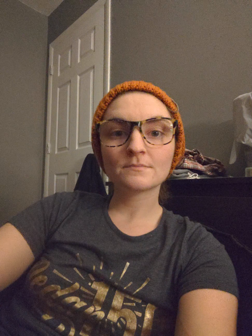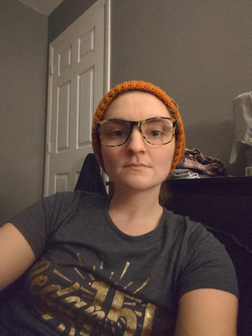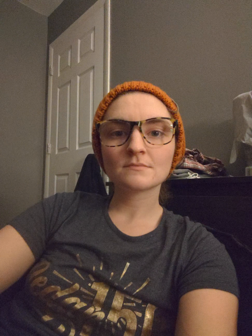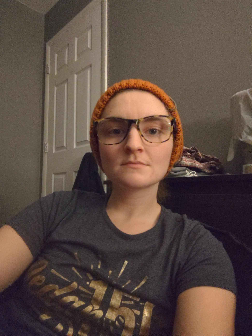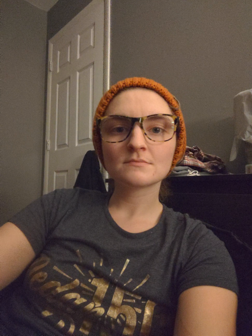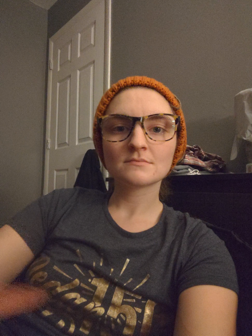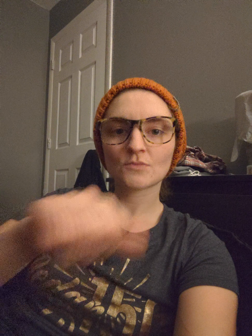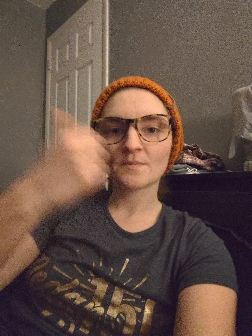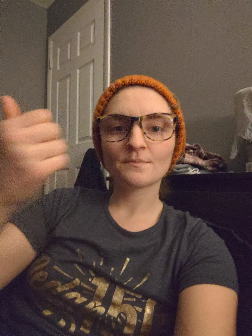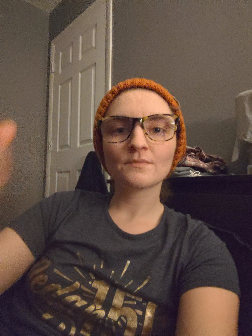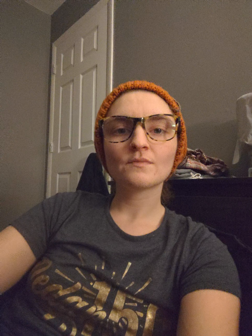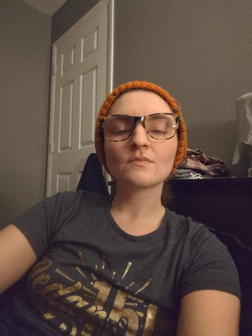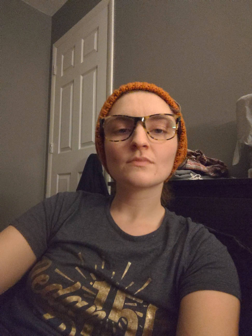another